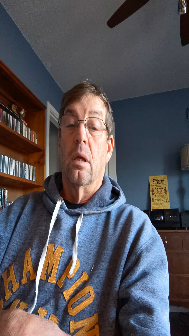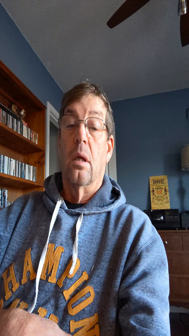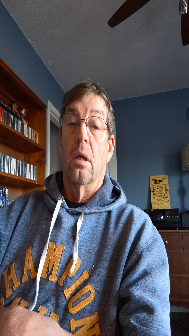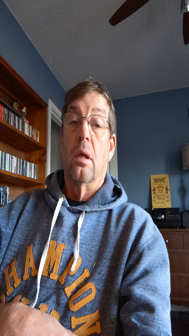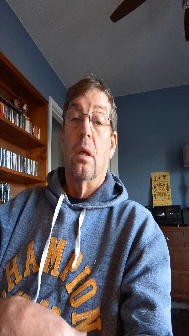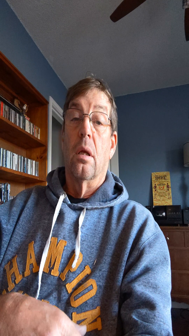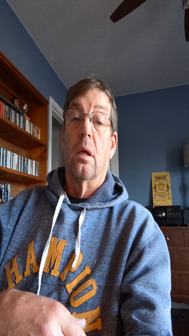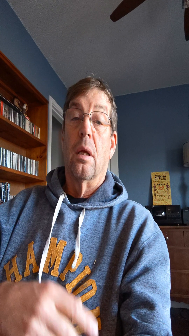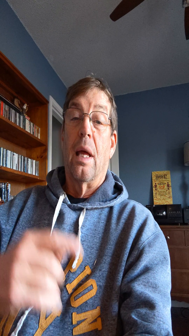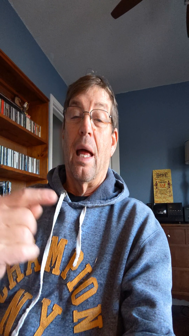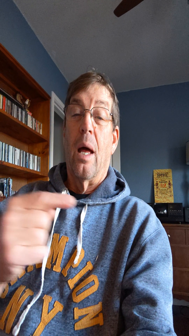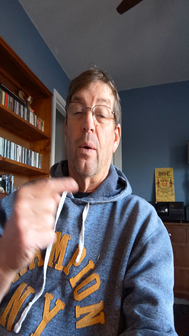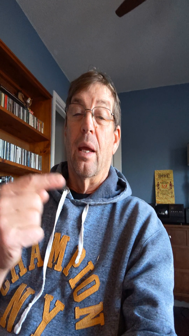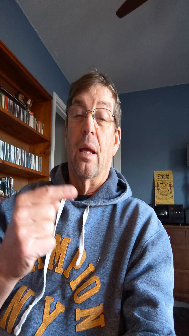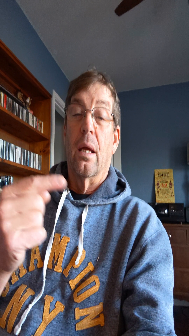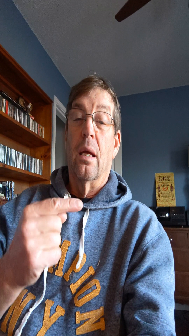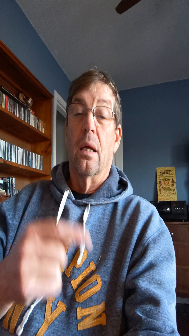owie